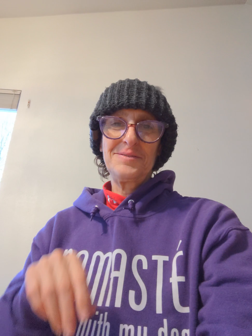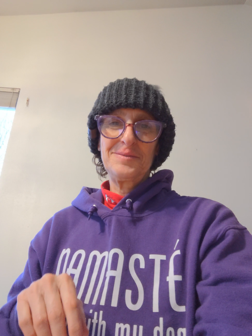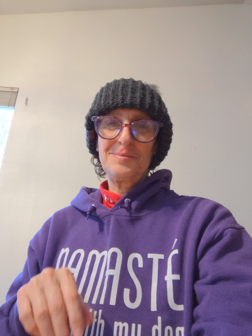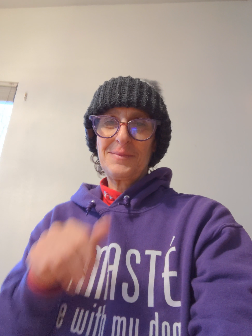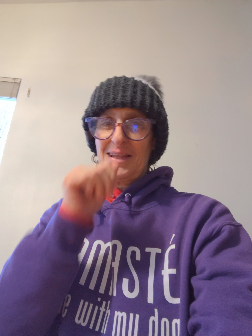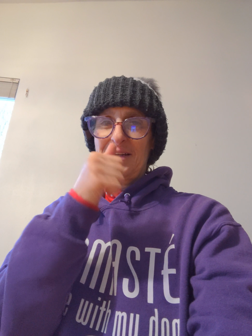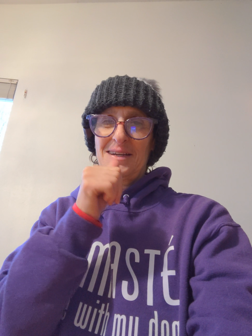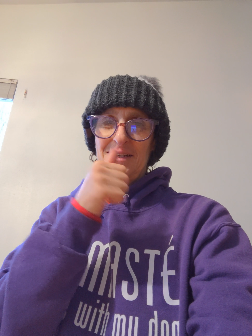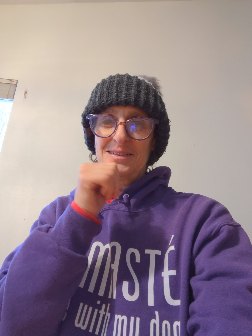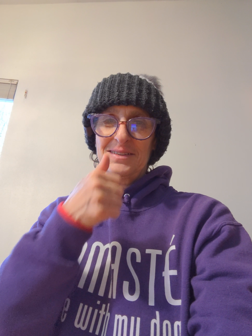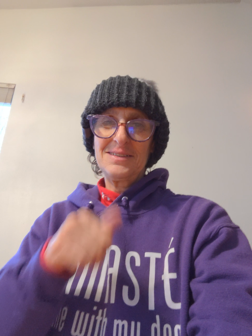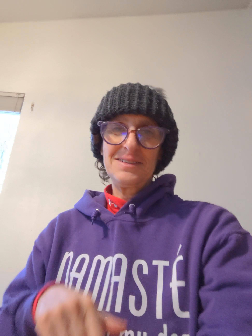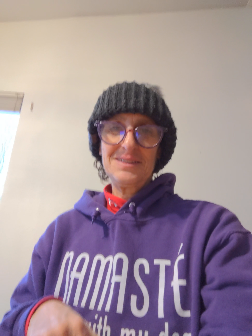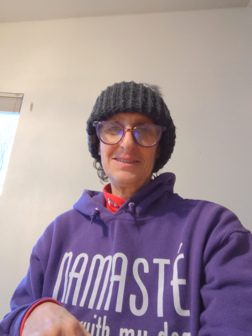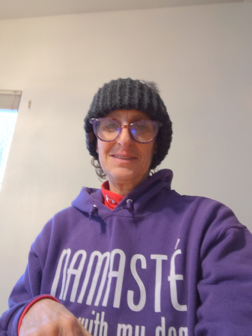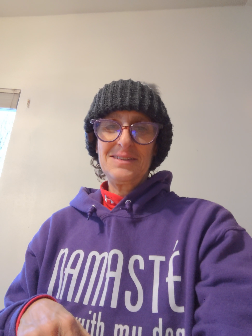nuts